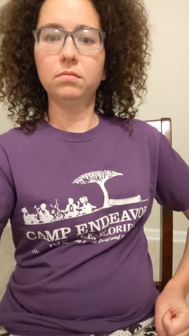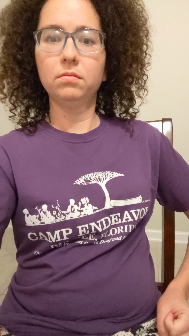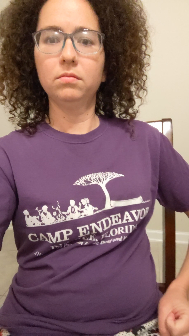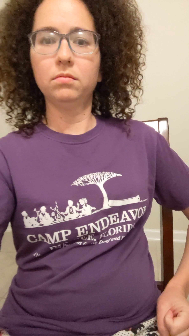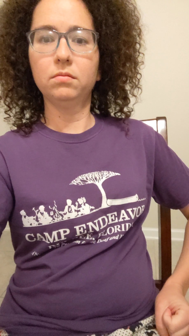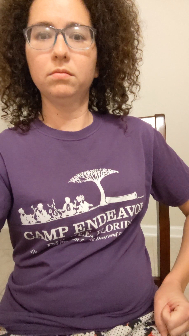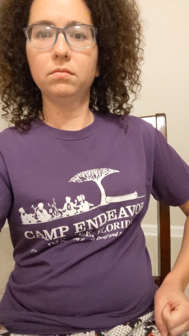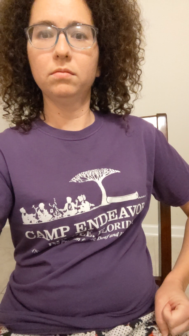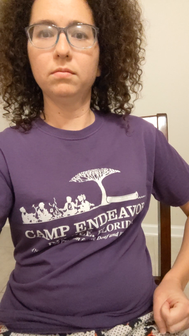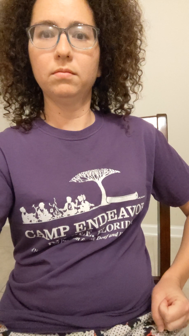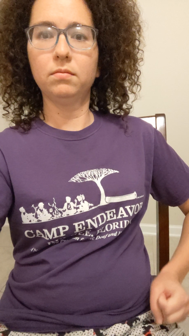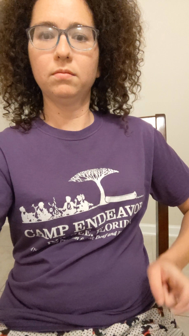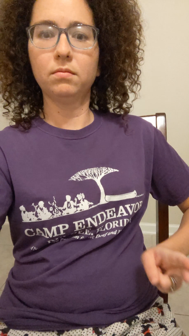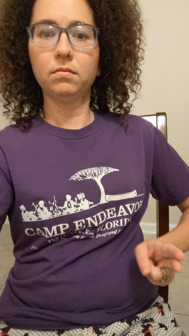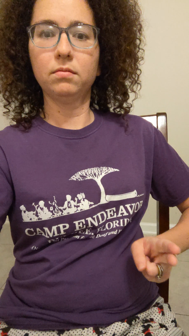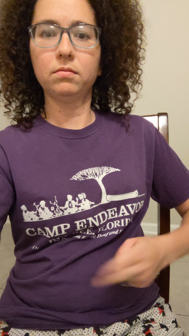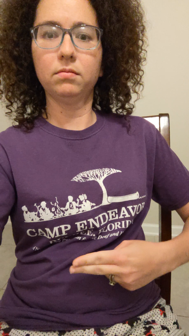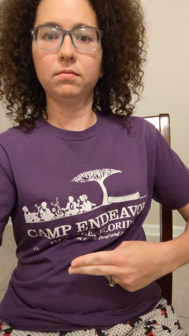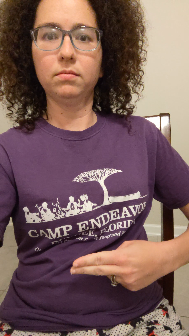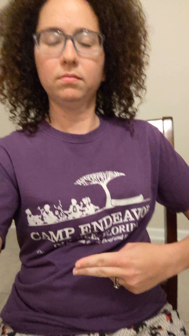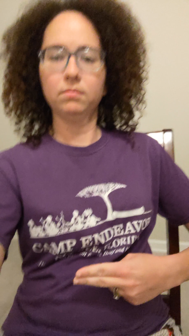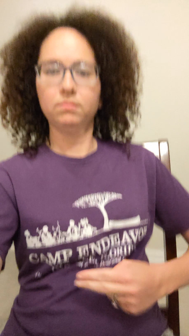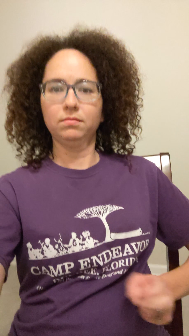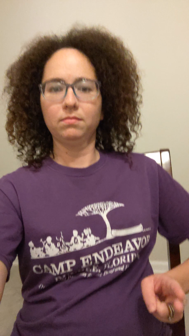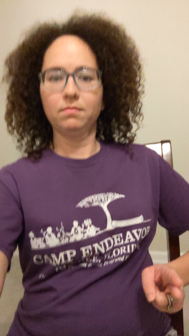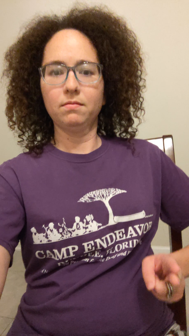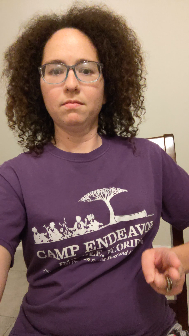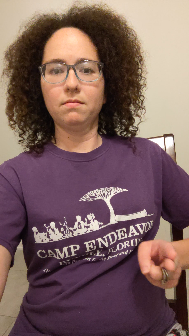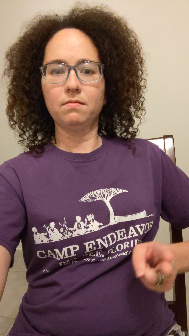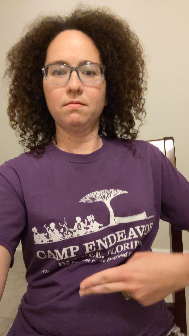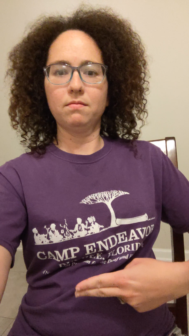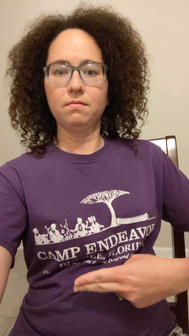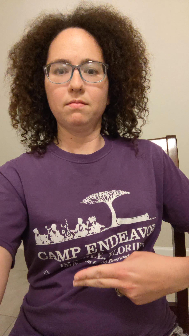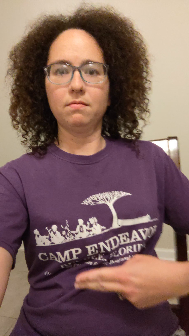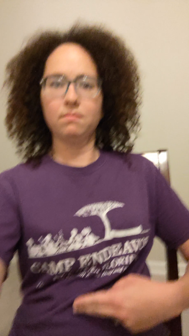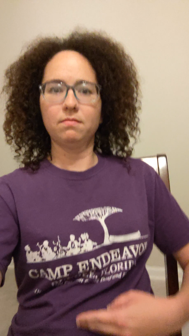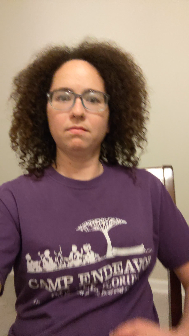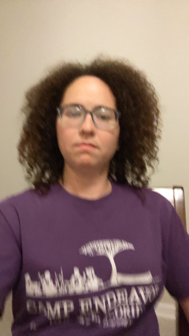belt